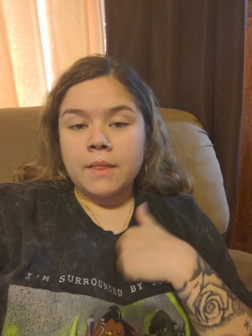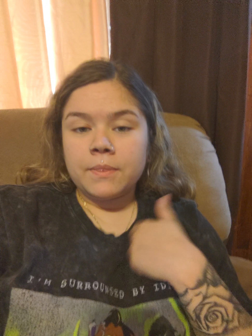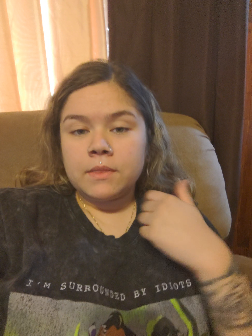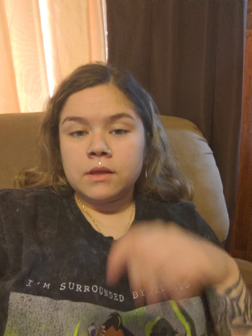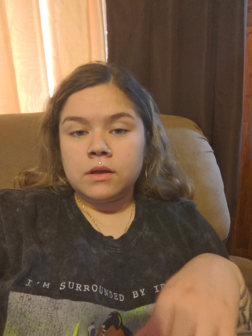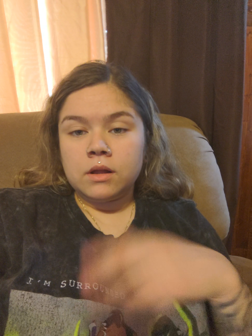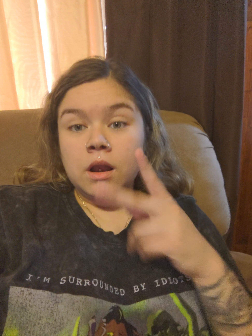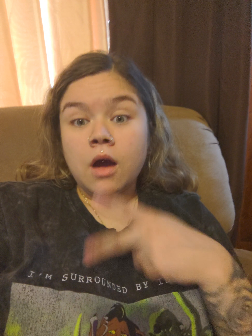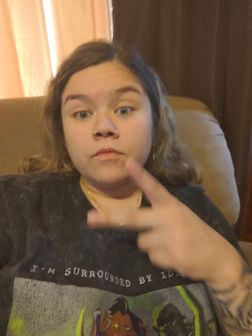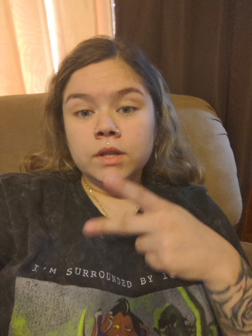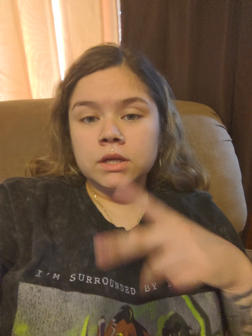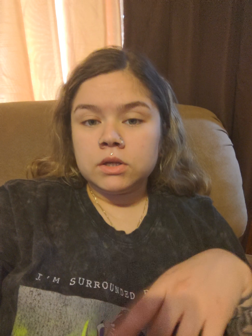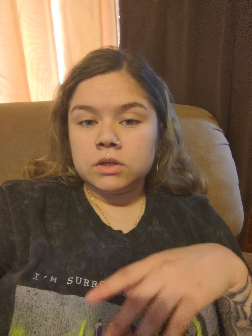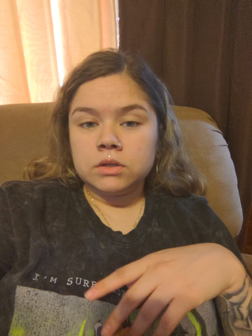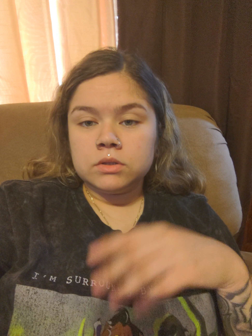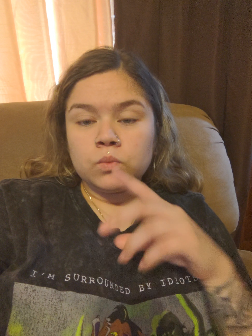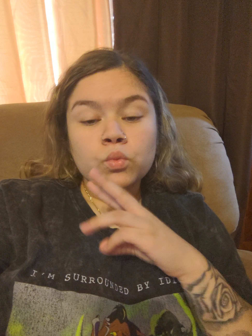careful